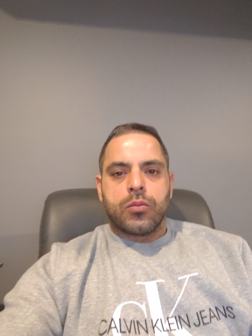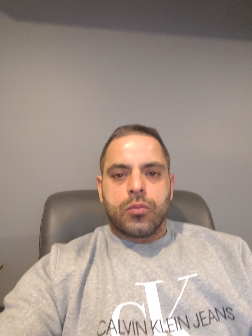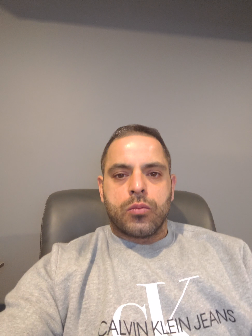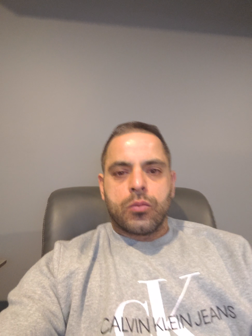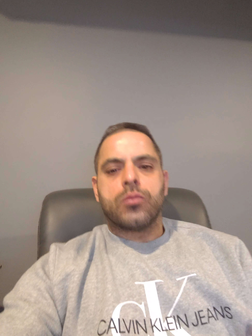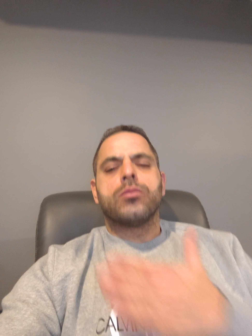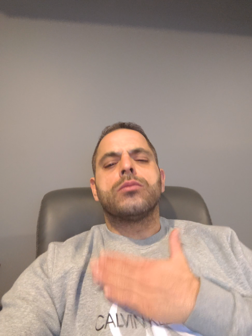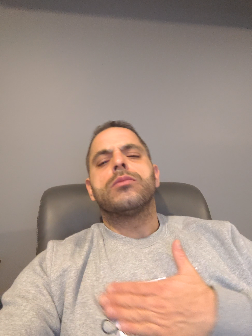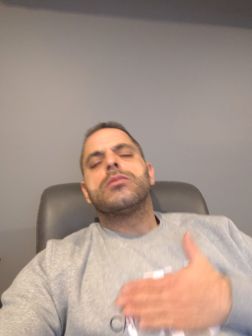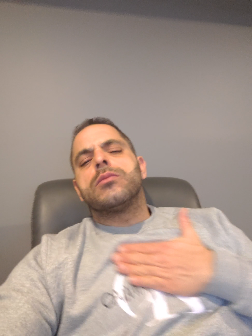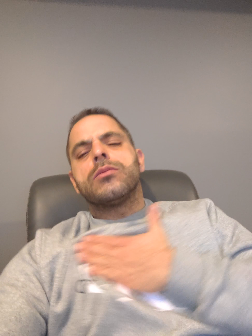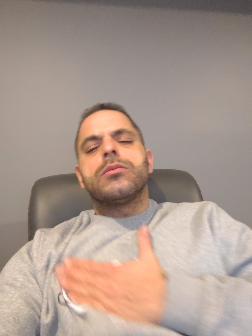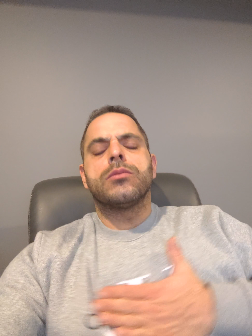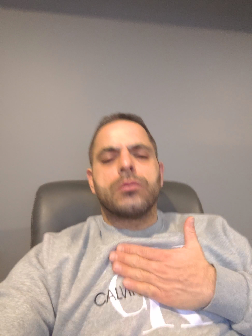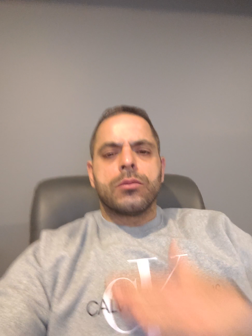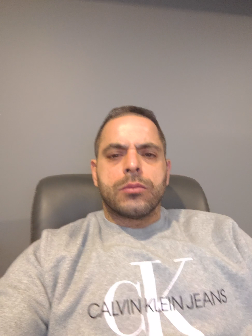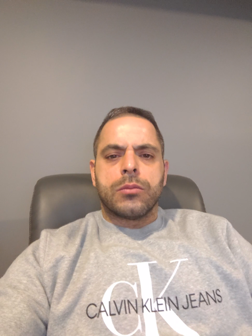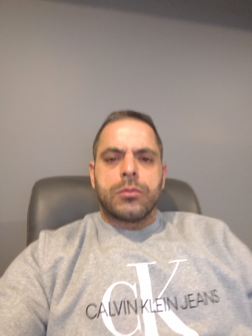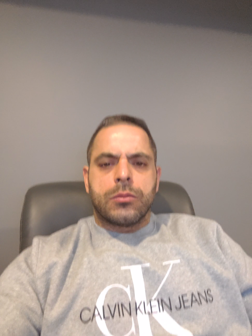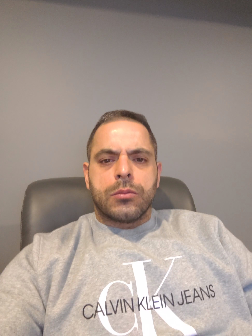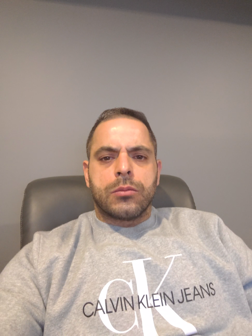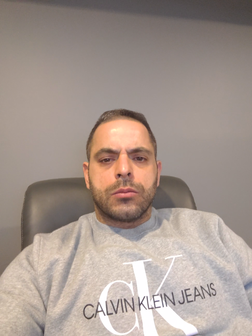please